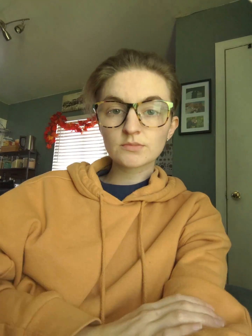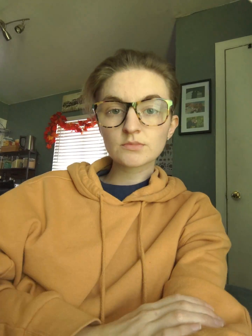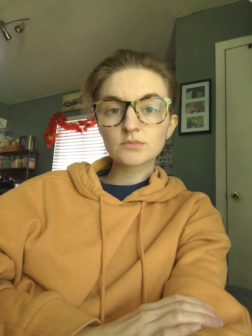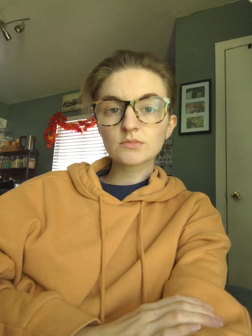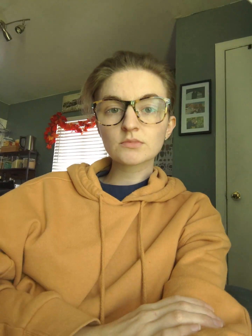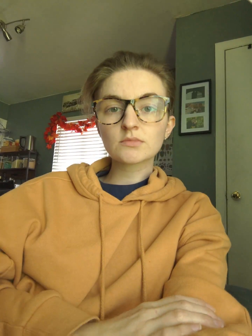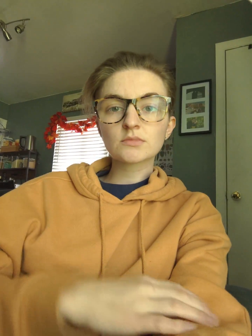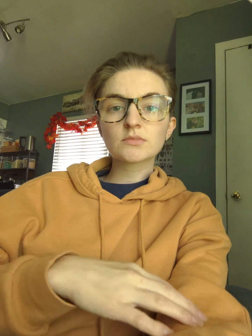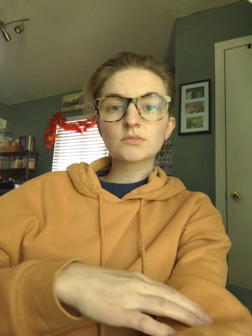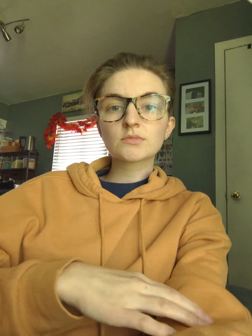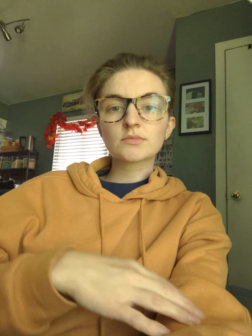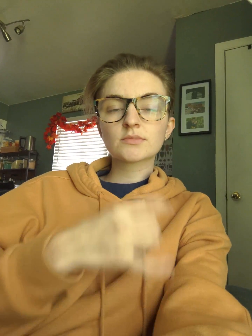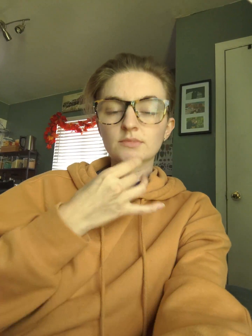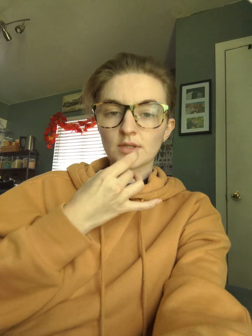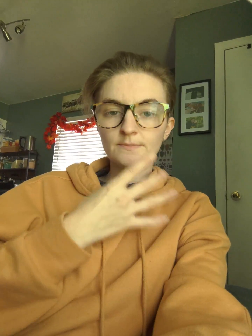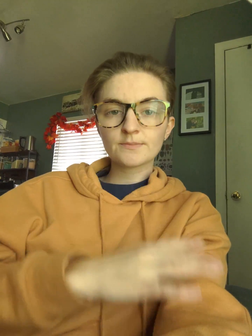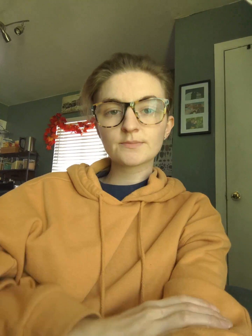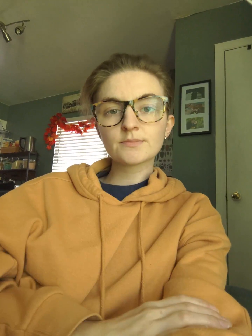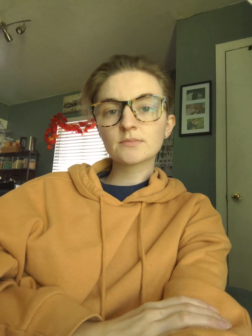light bulb